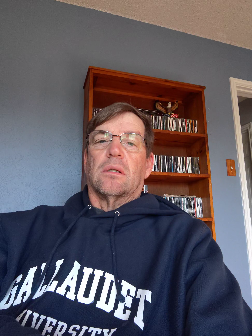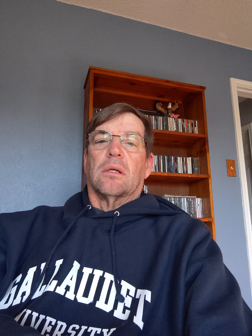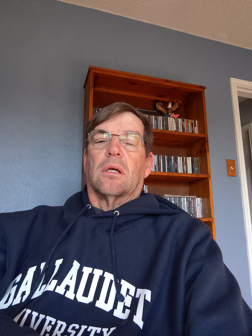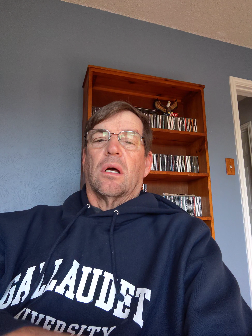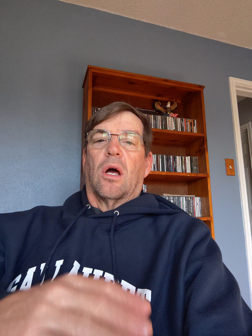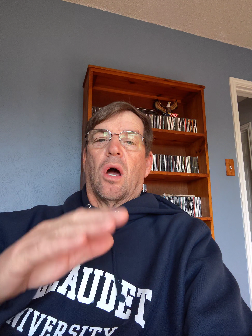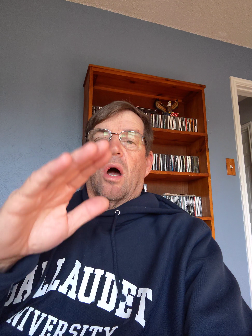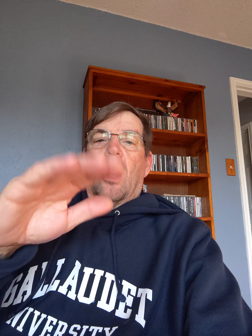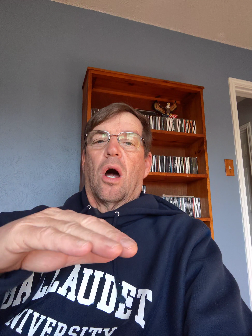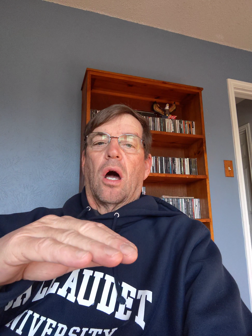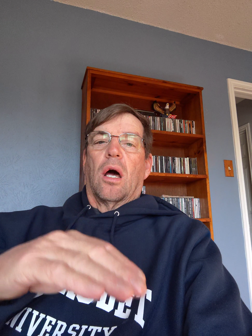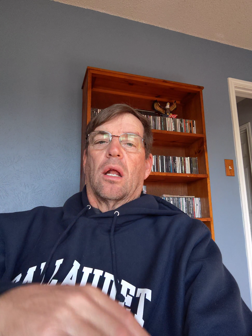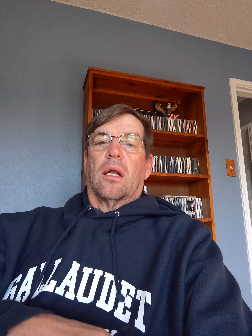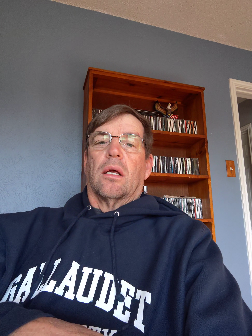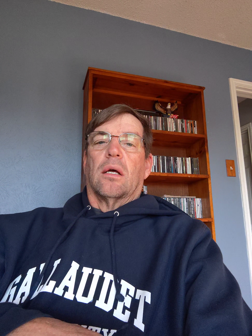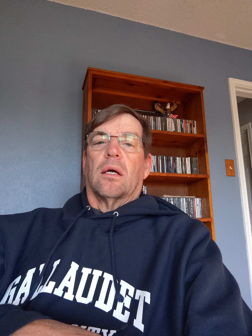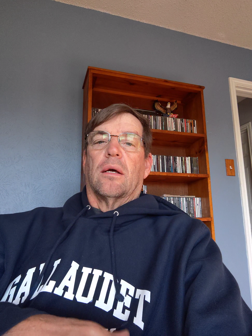on